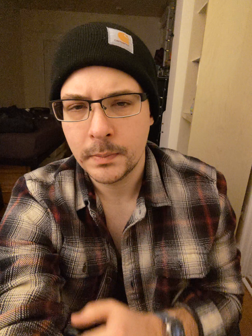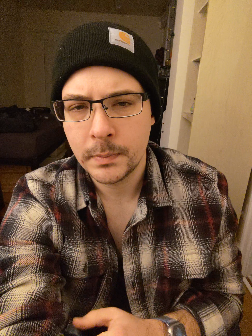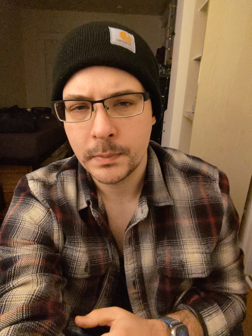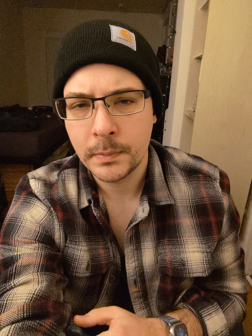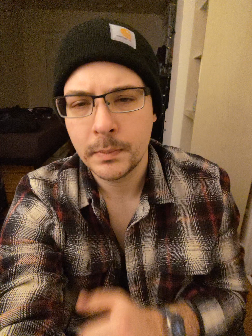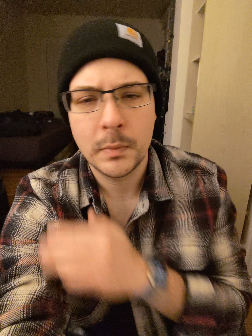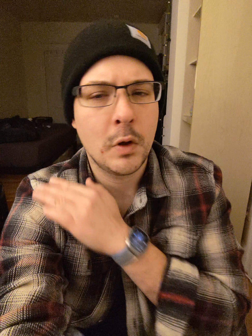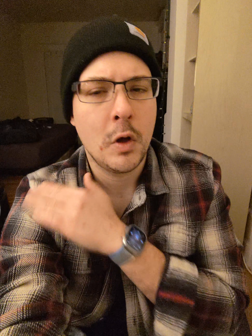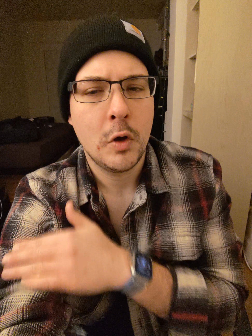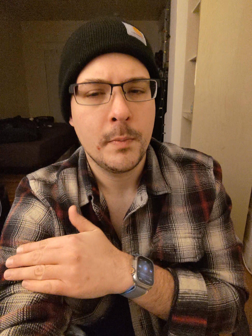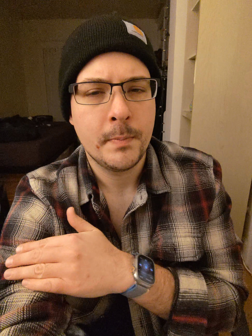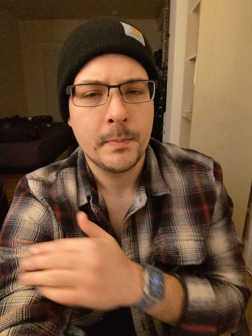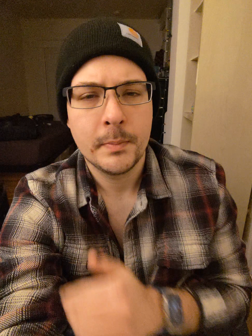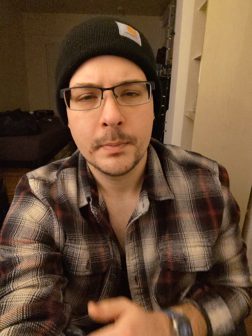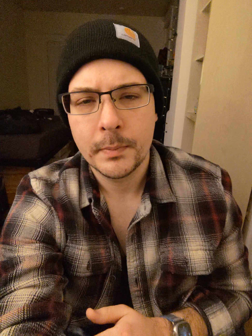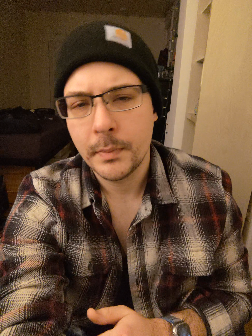arm